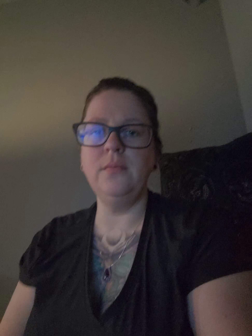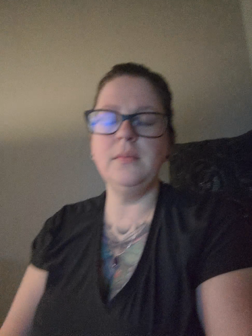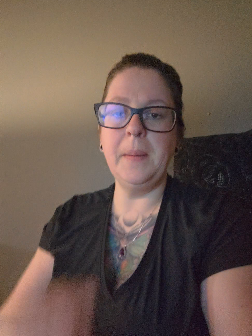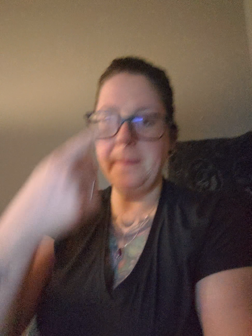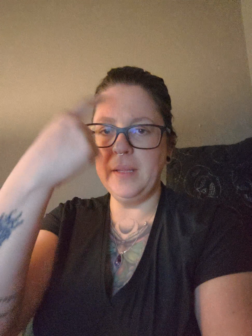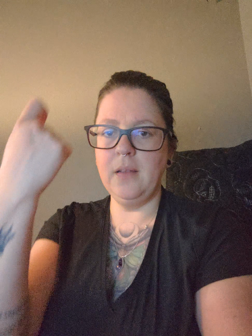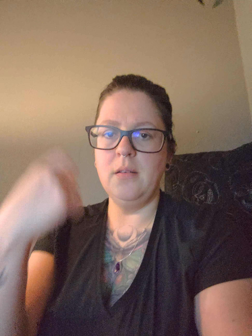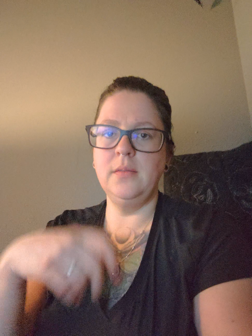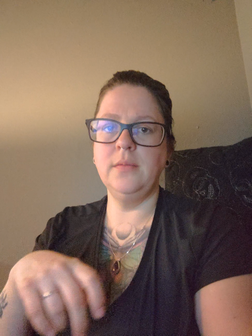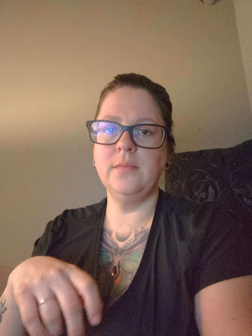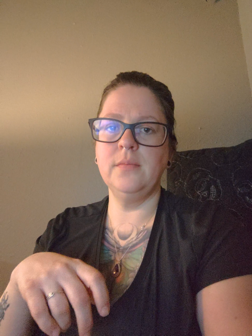because